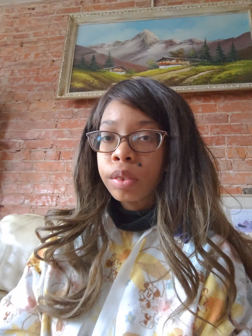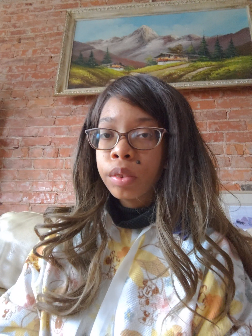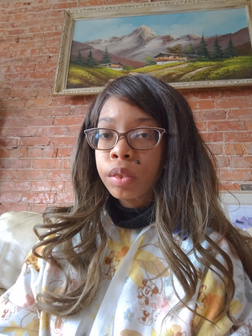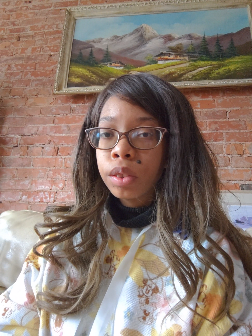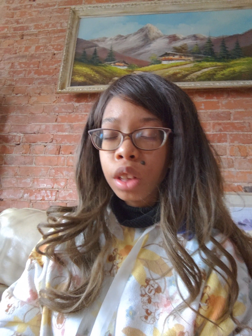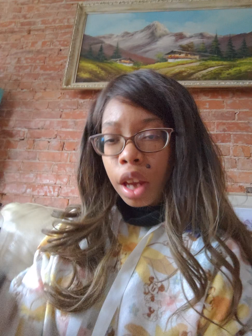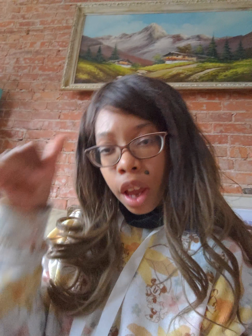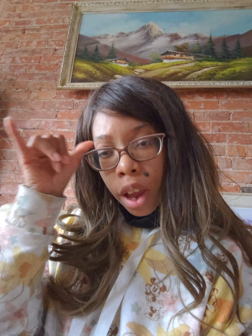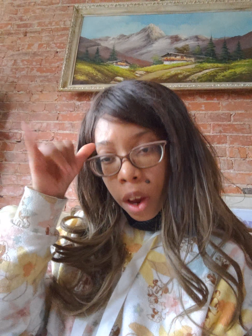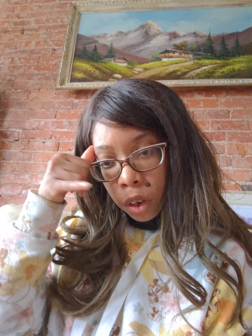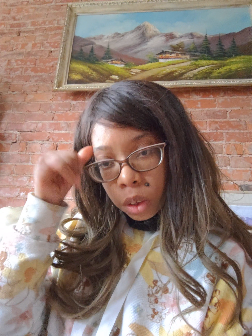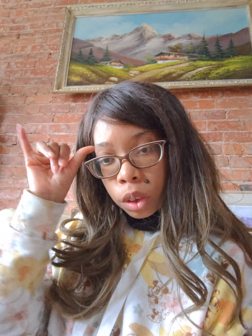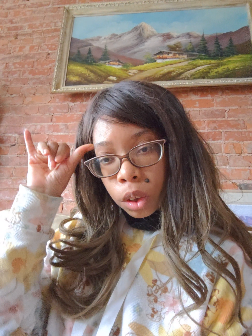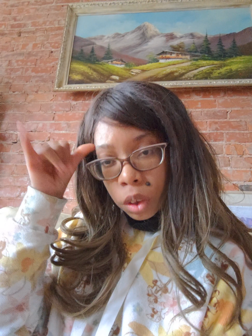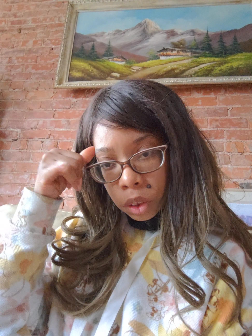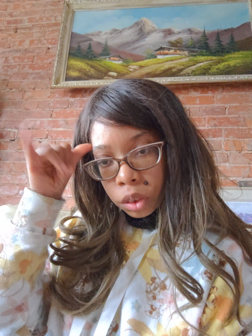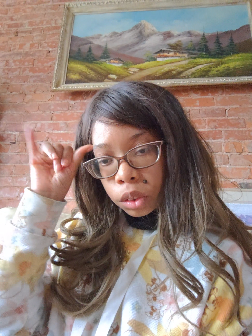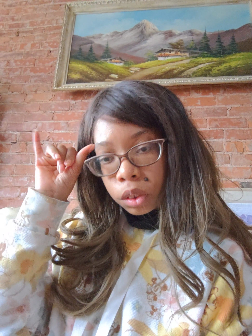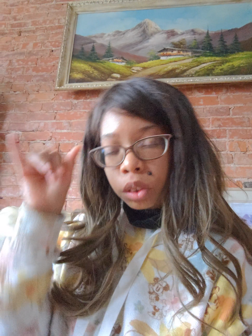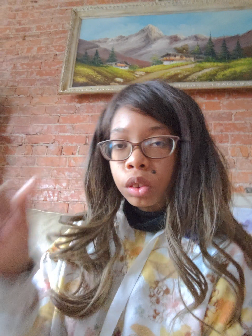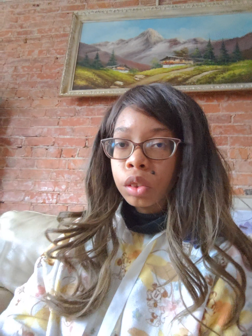cow